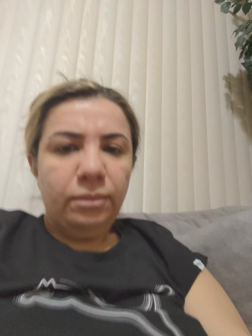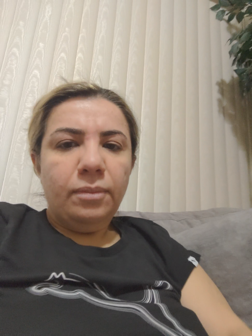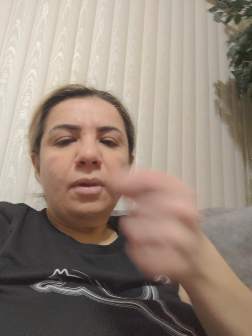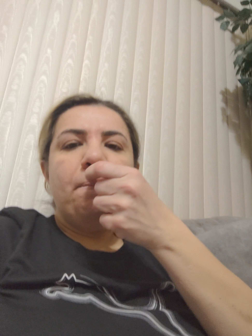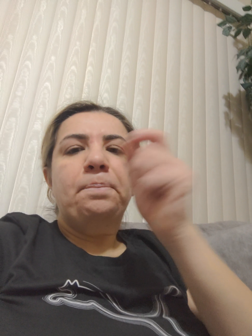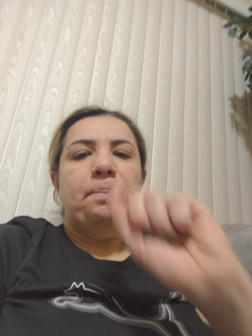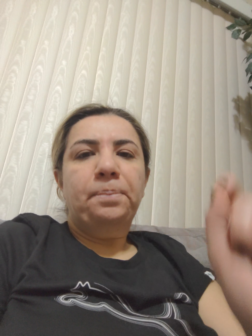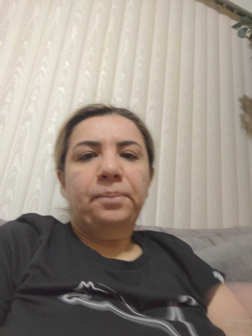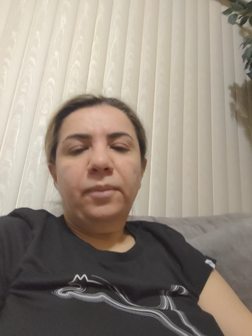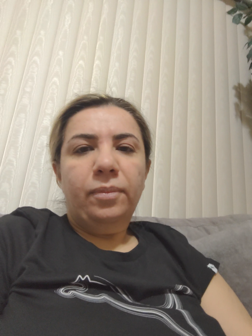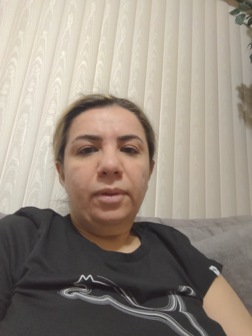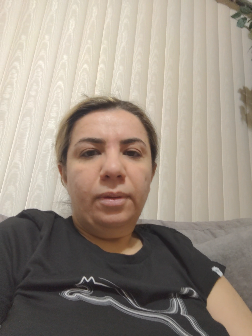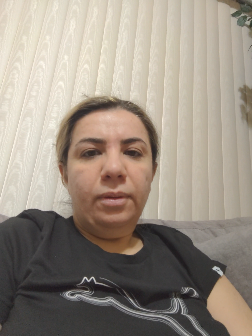pencil